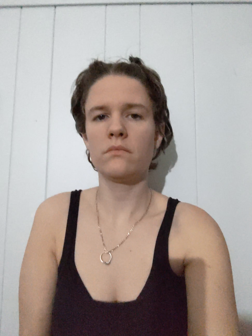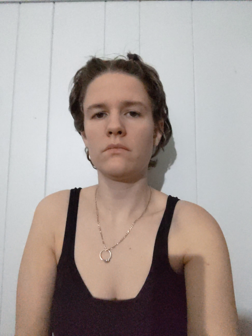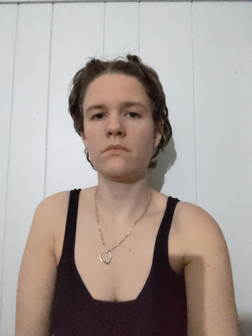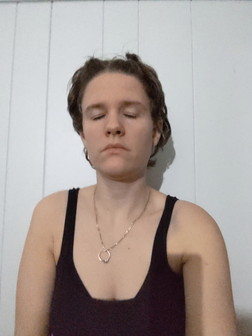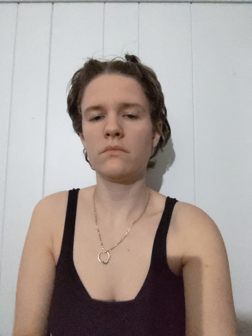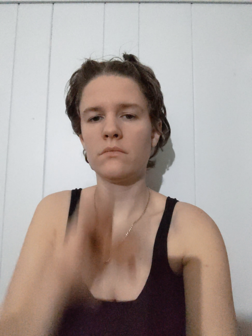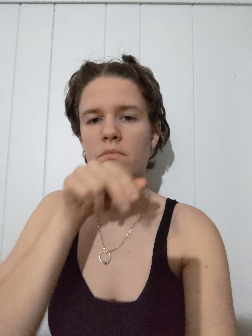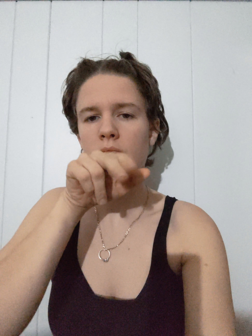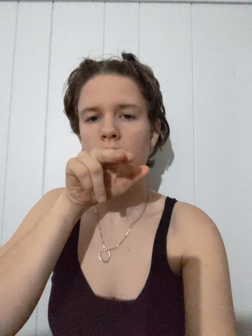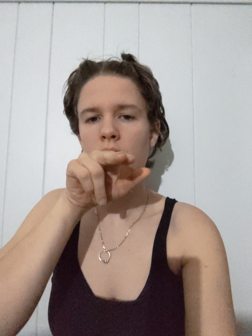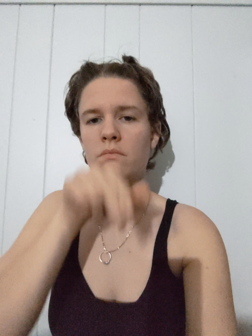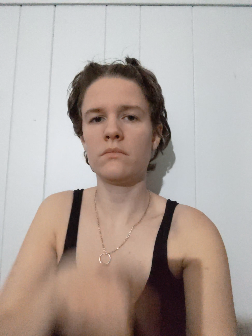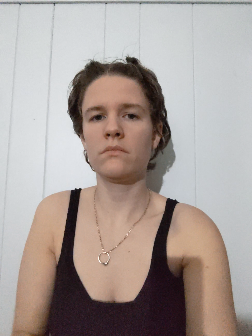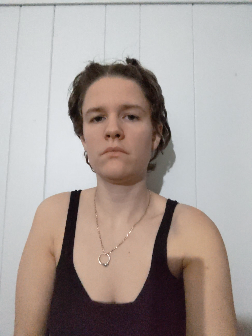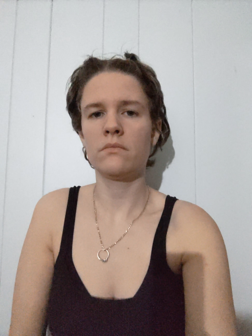tongue